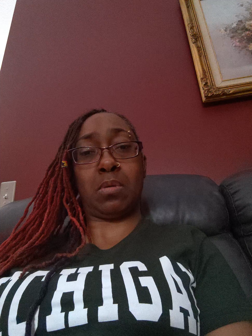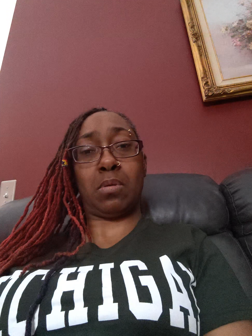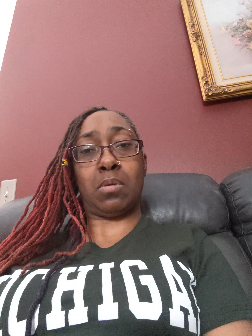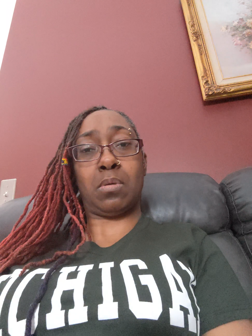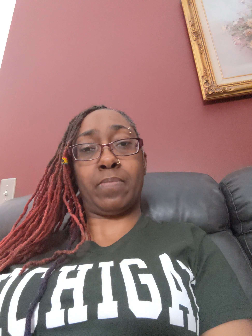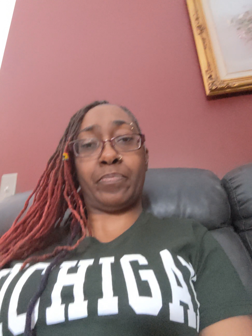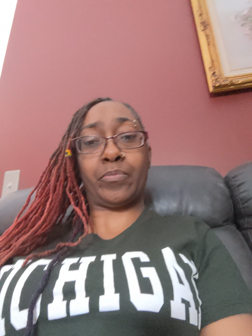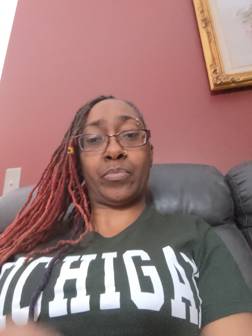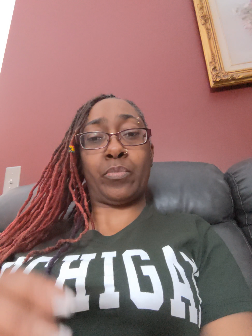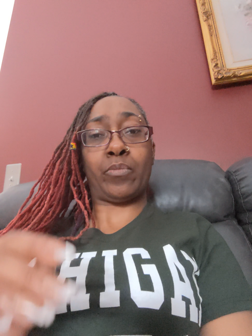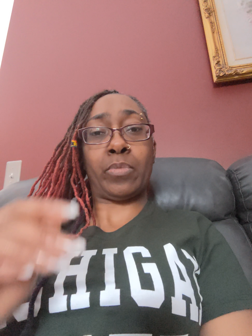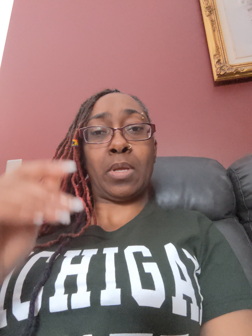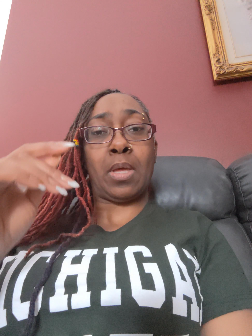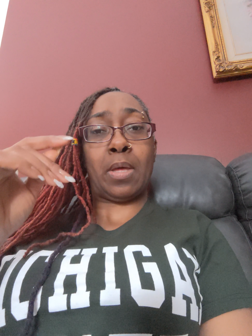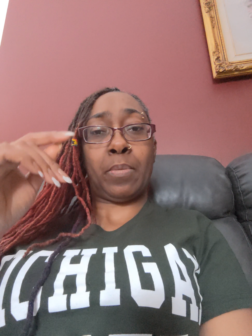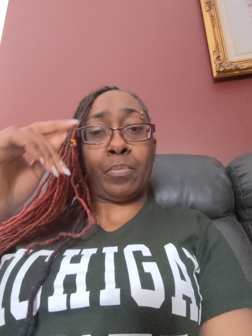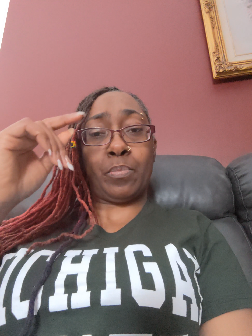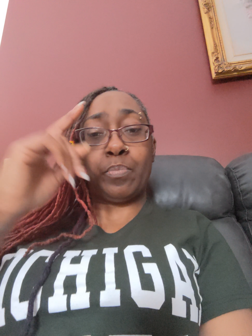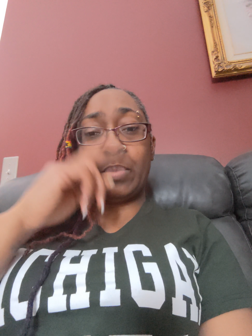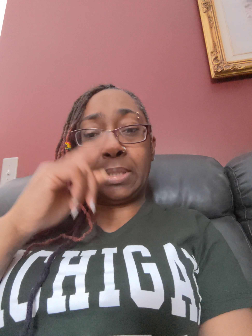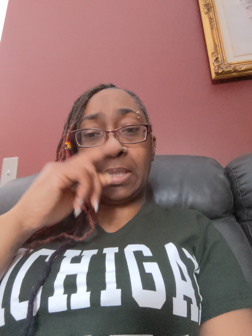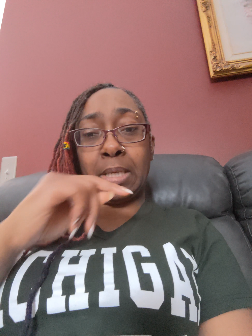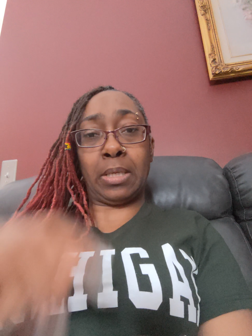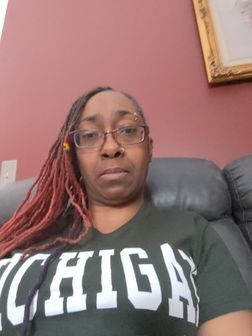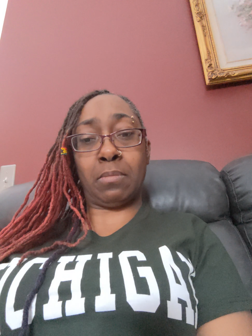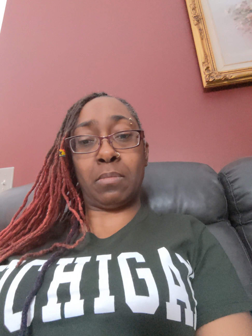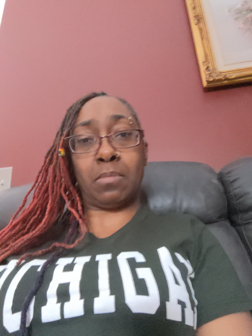pretend